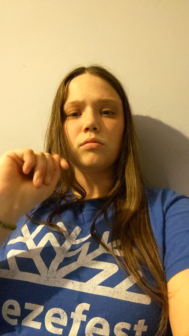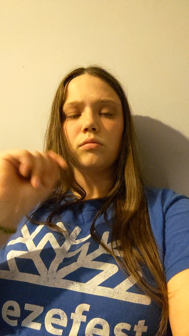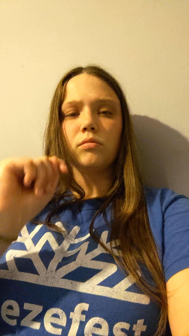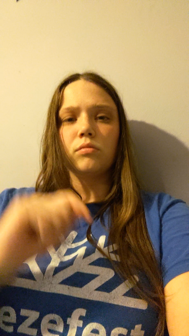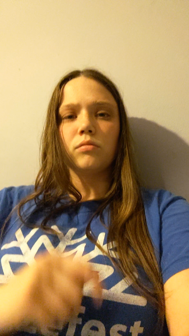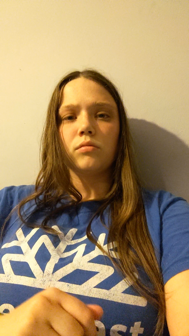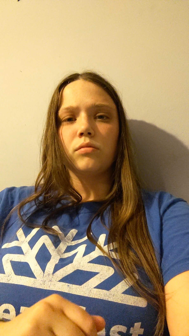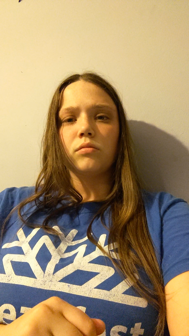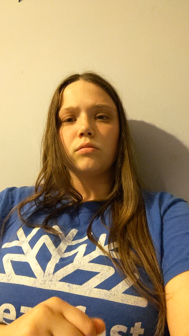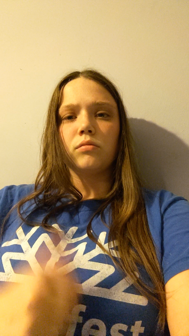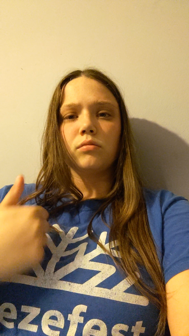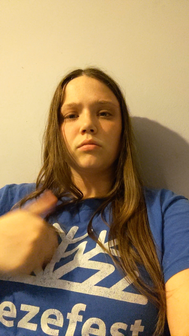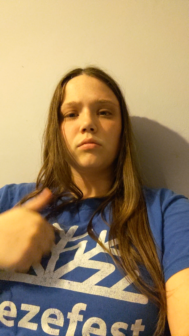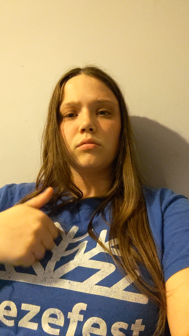bathroom